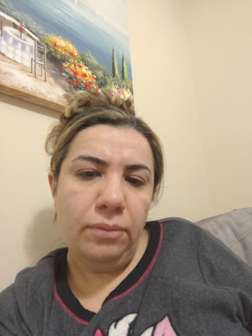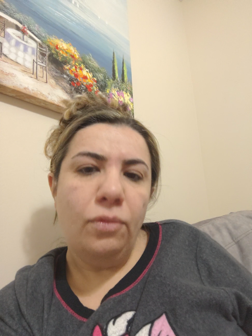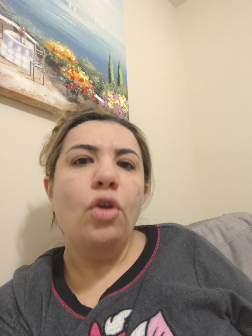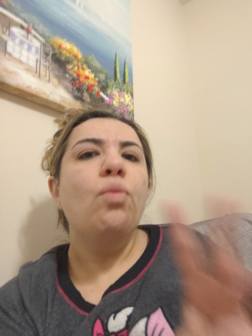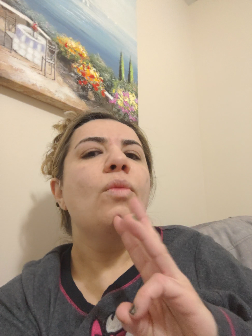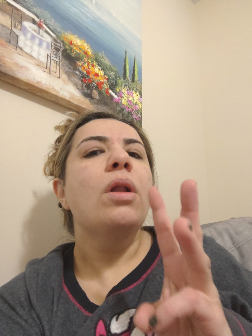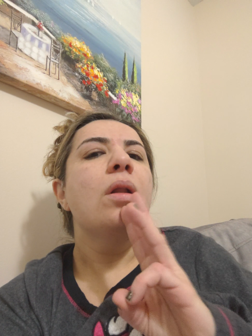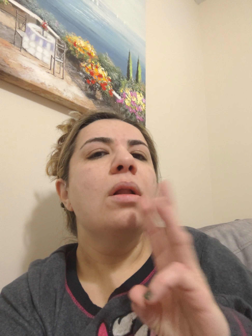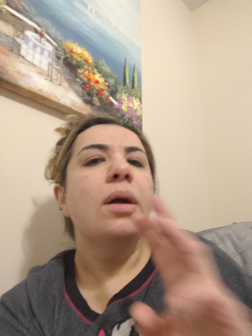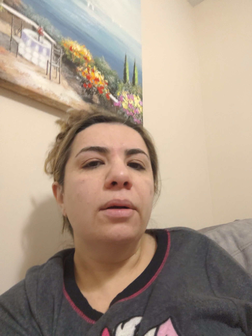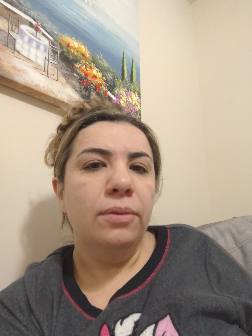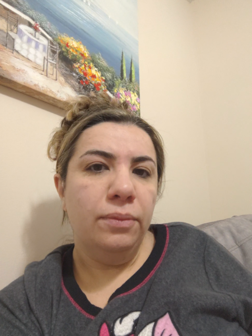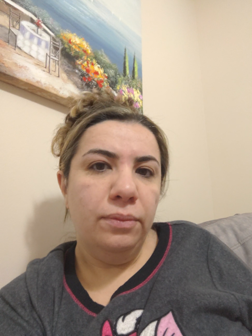water